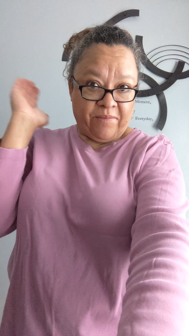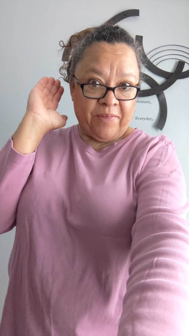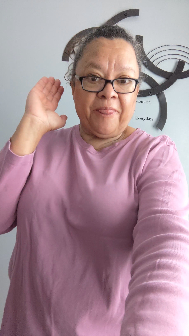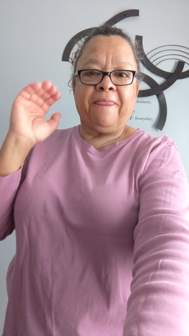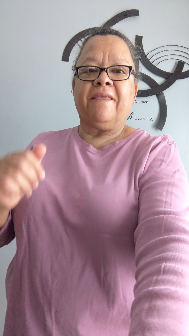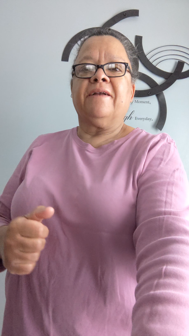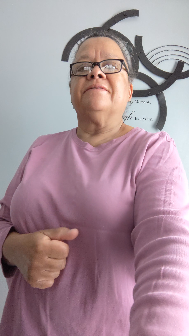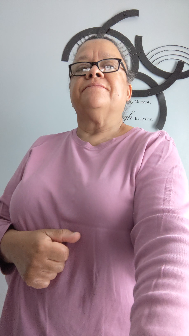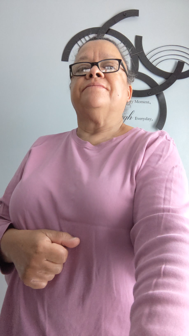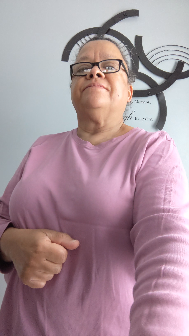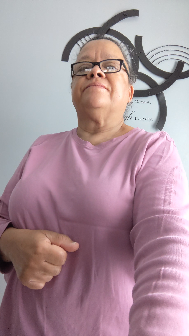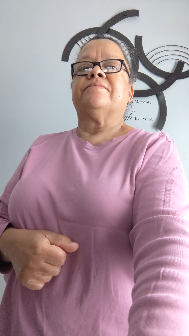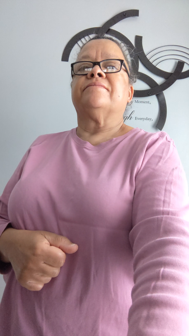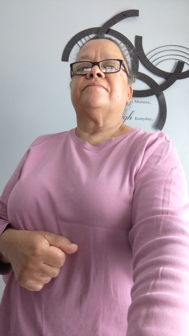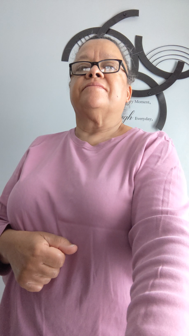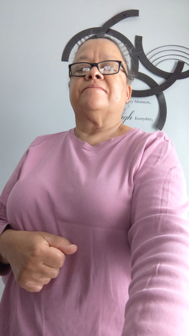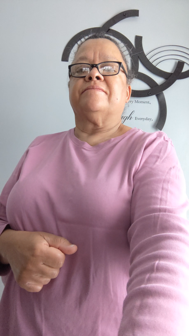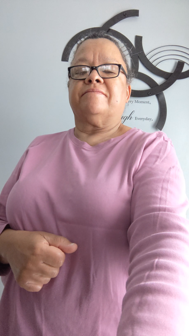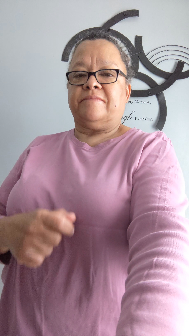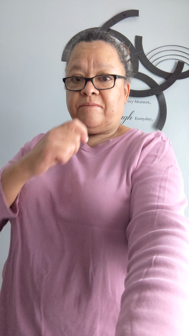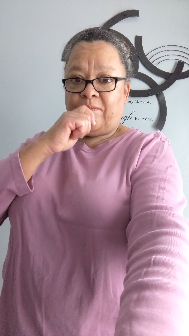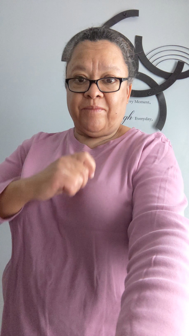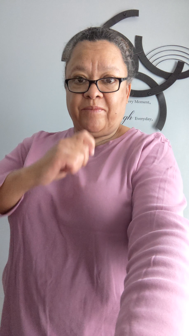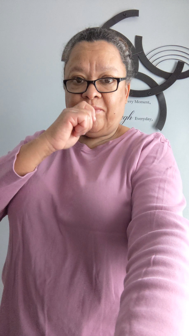popsicle